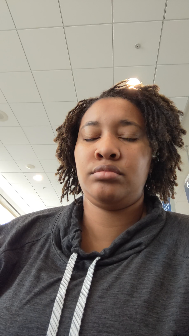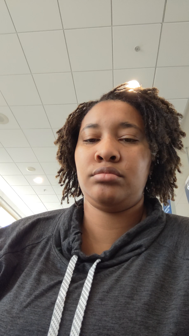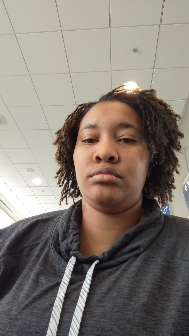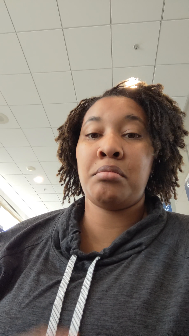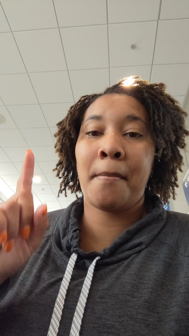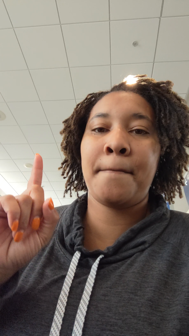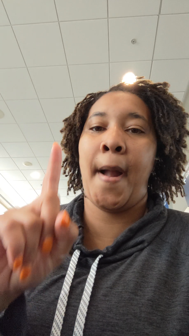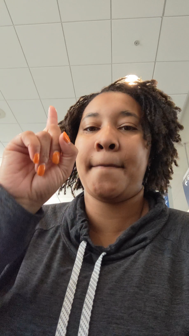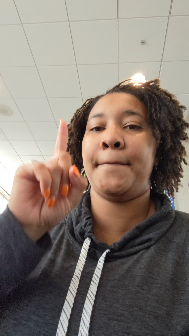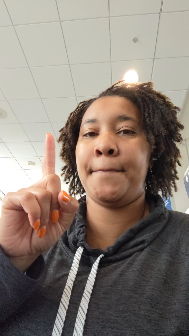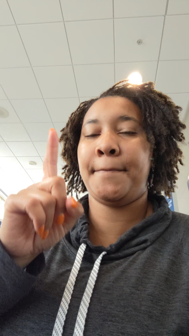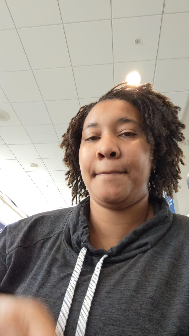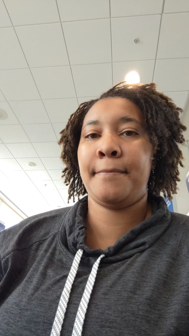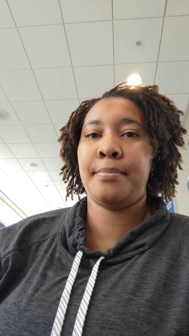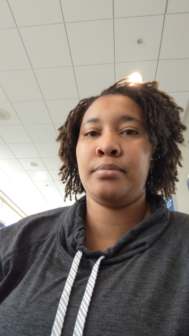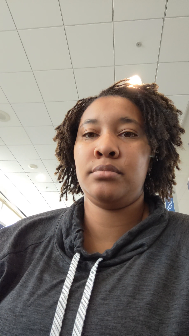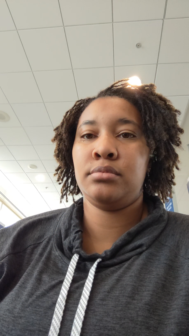bump